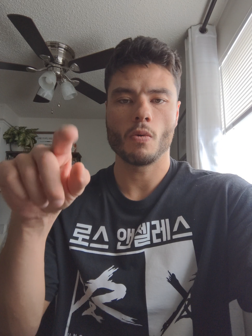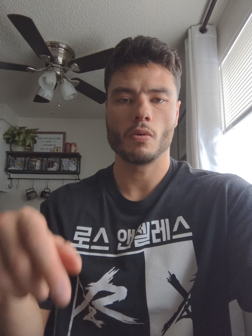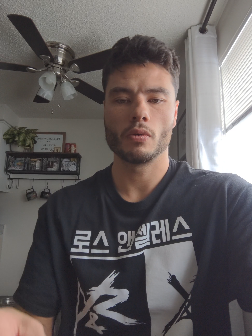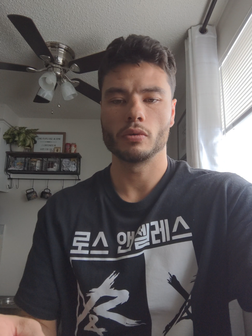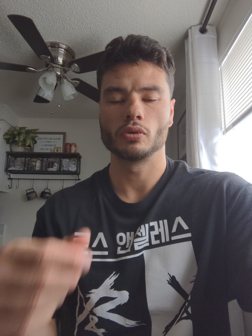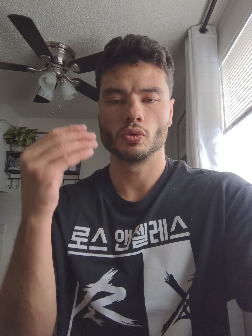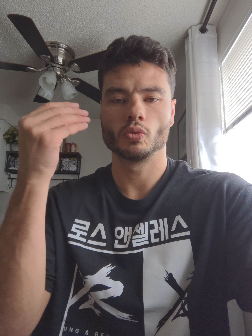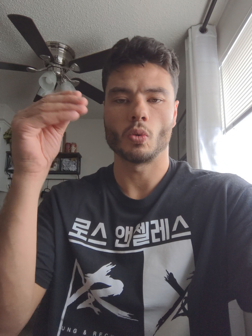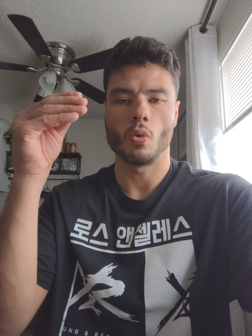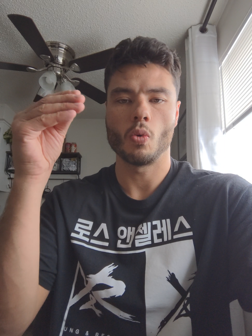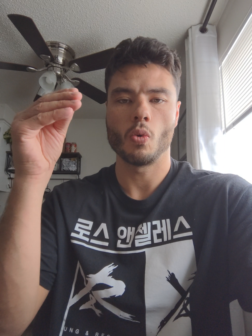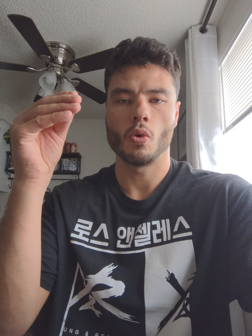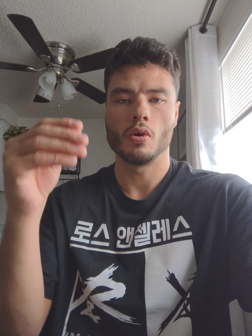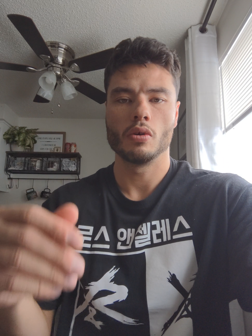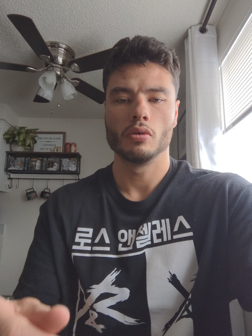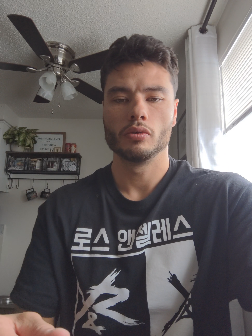store